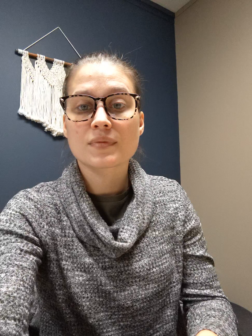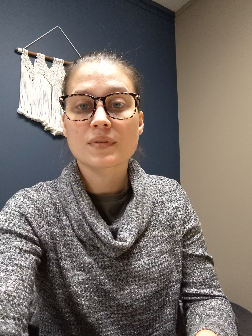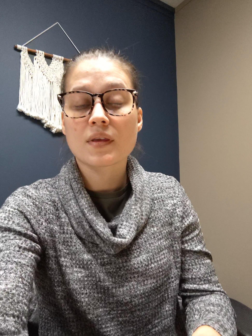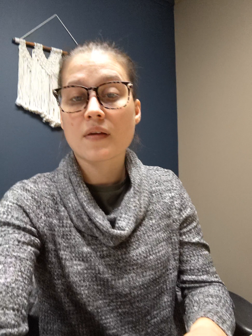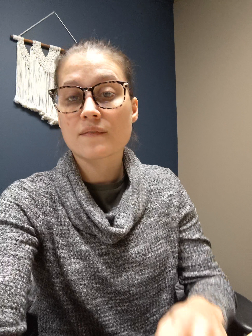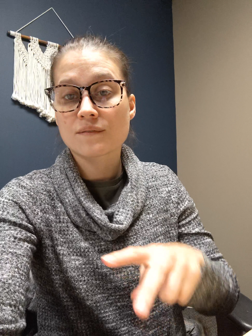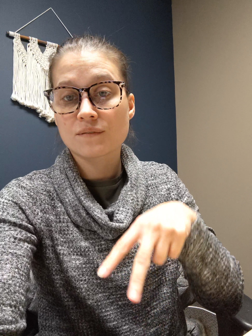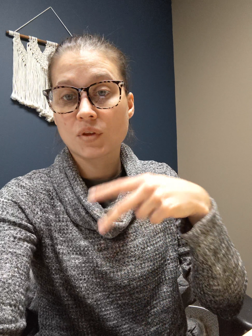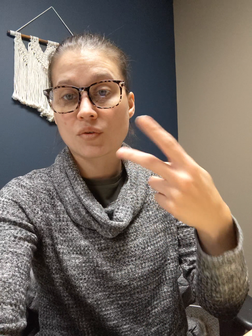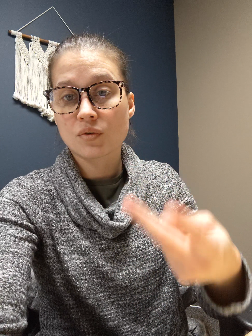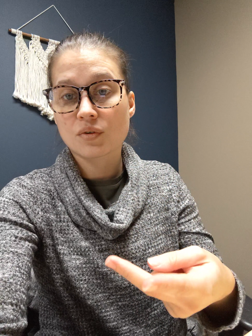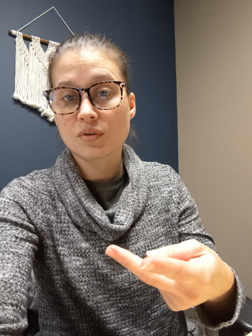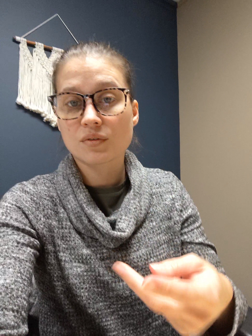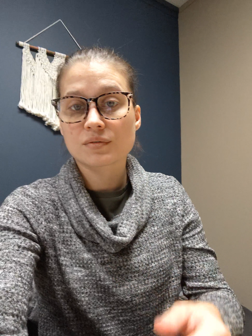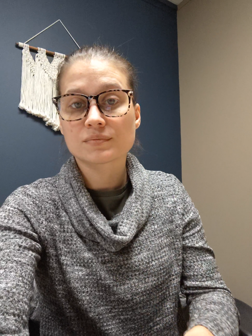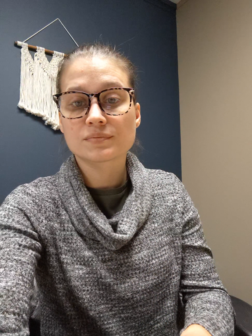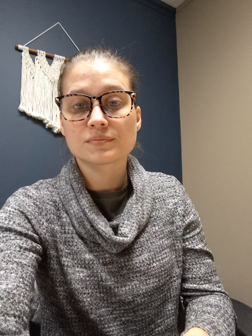fall